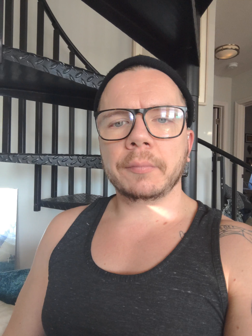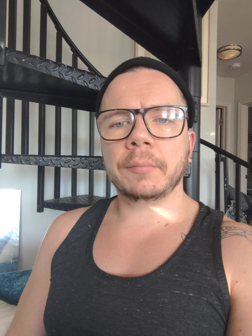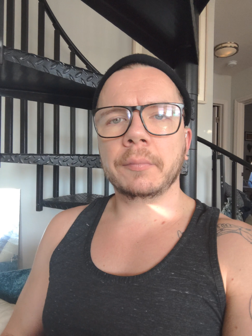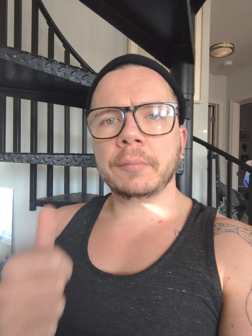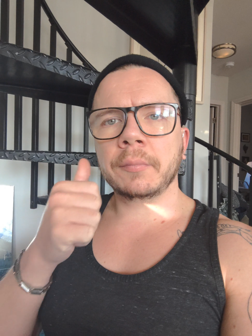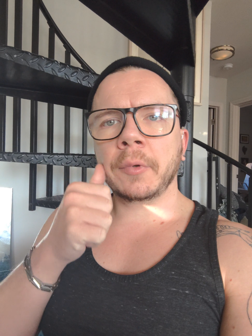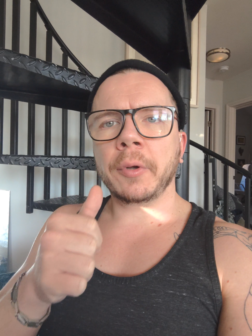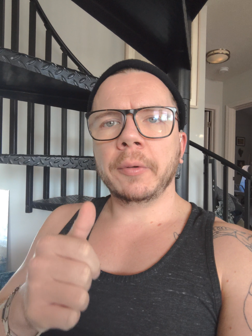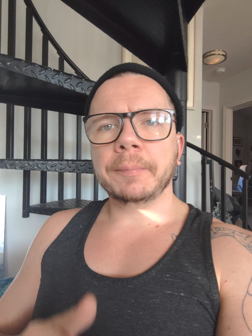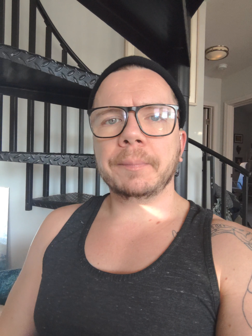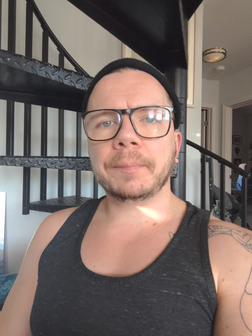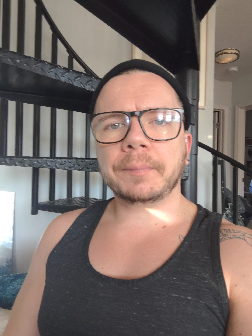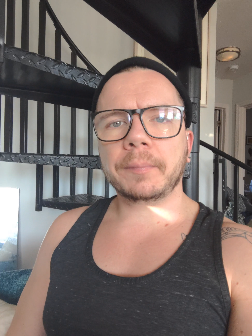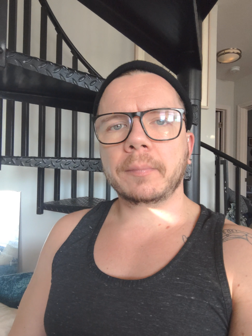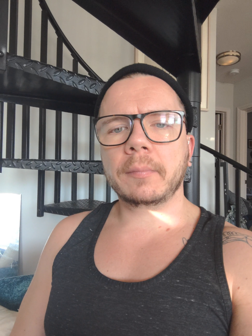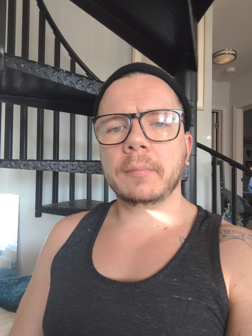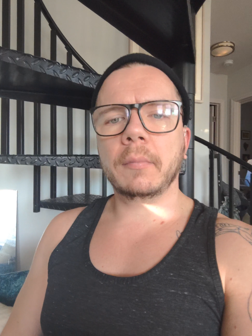girl